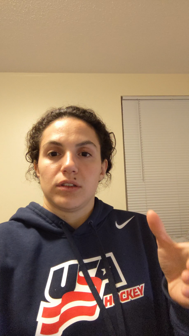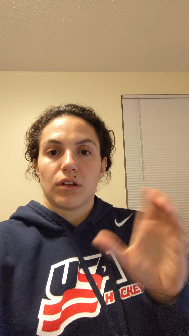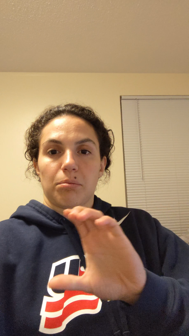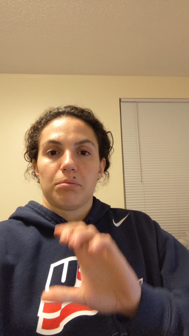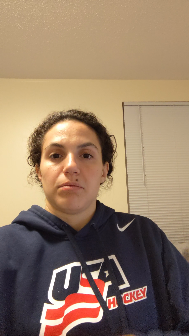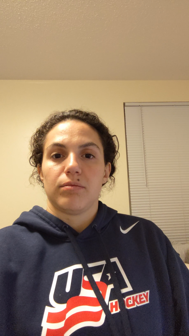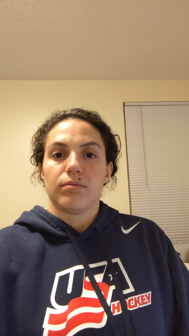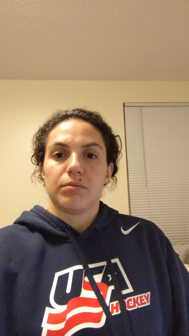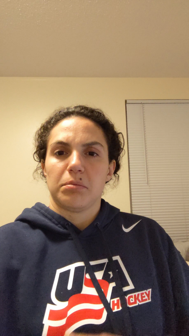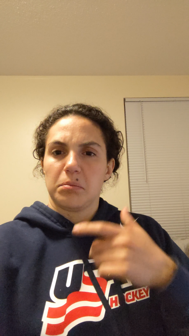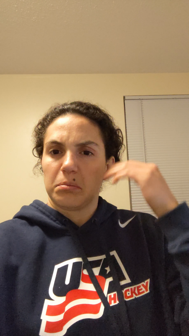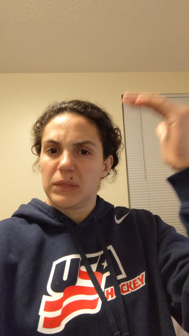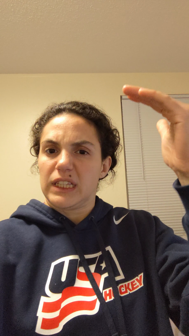big